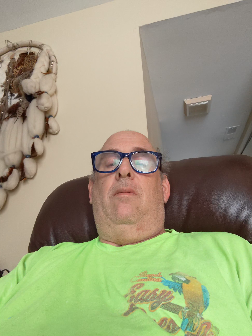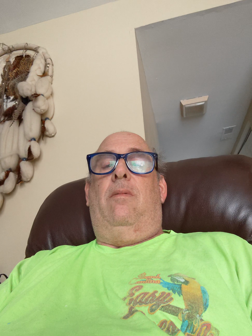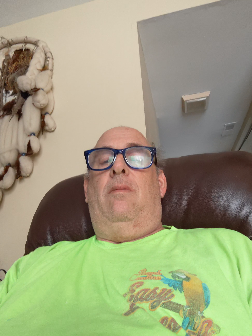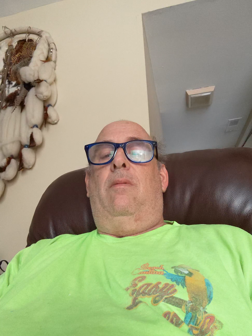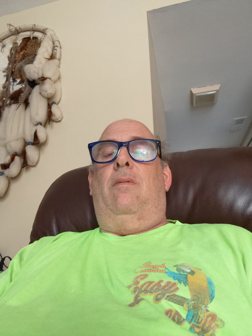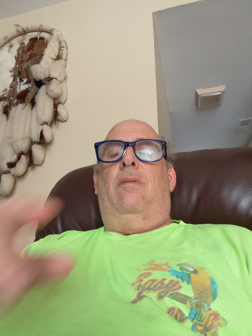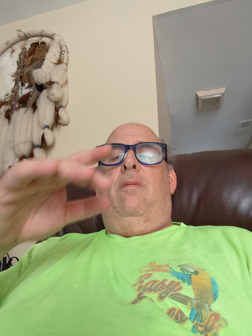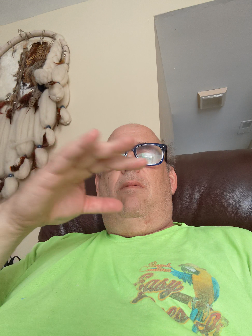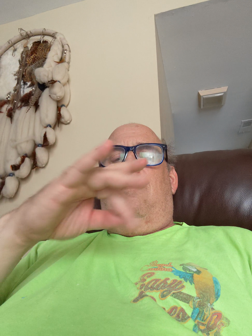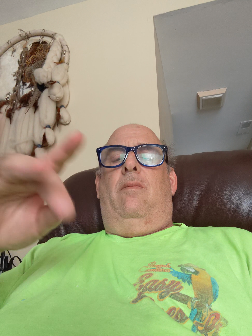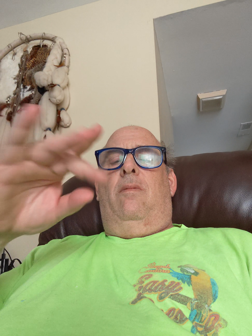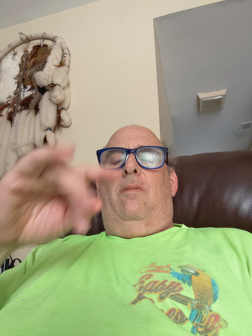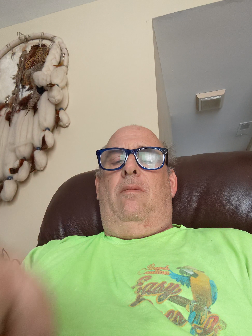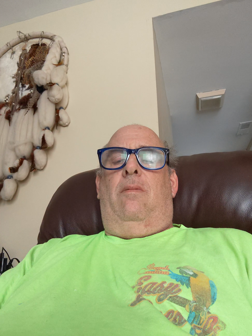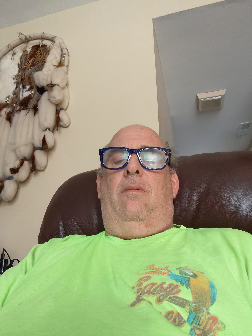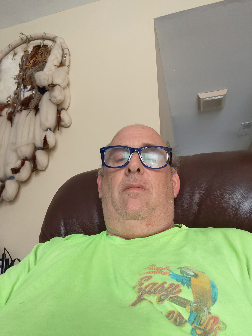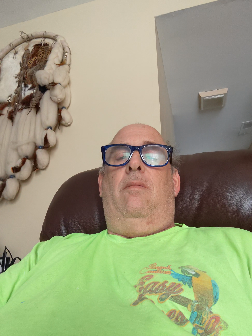story